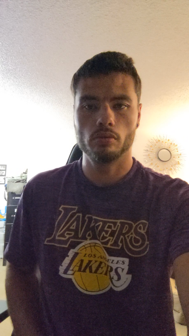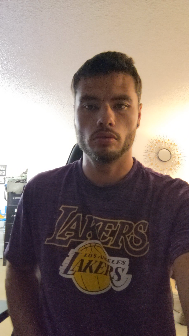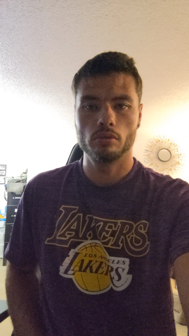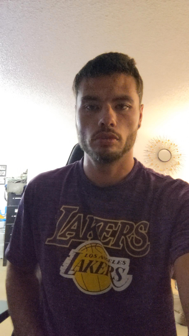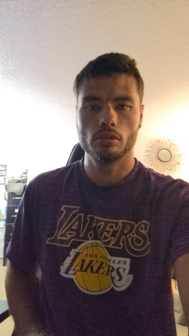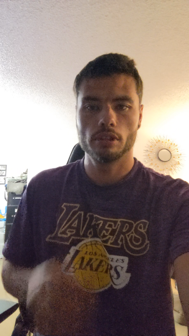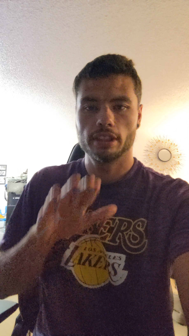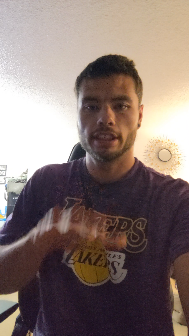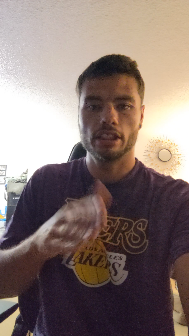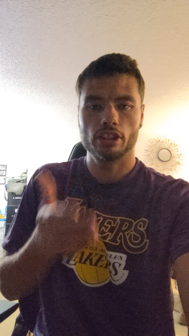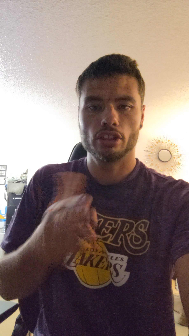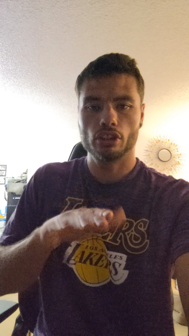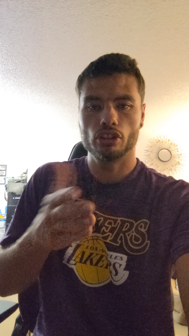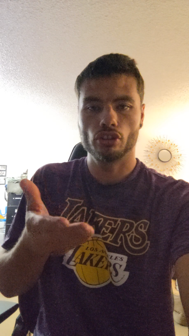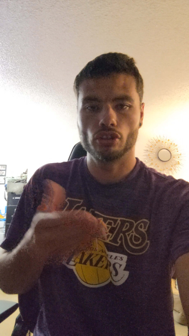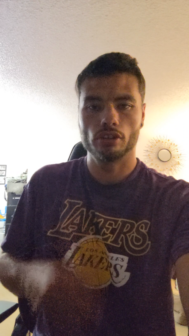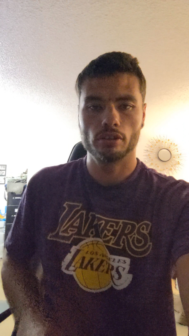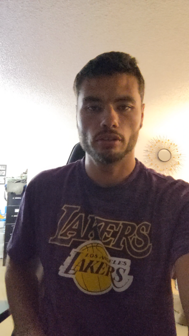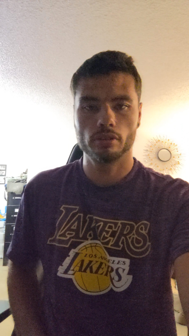kitchen